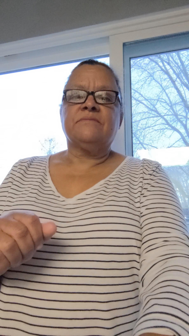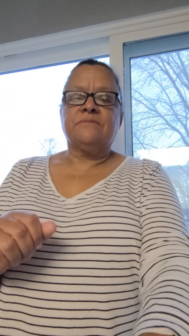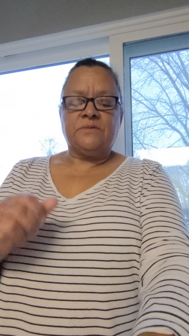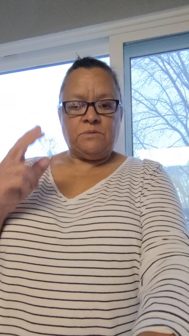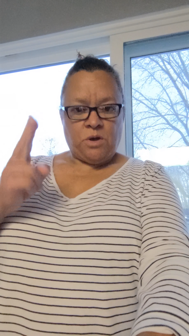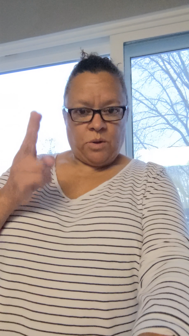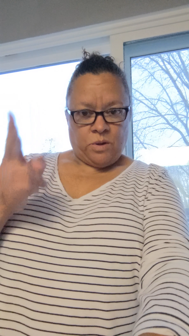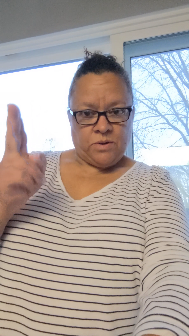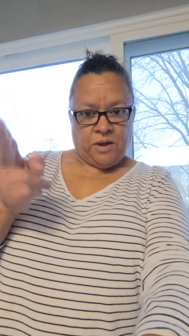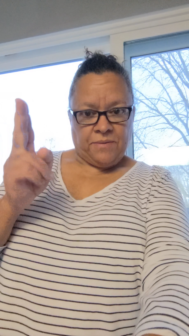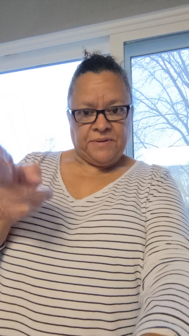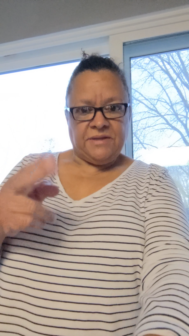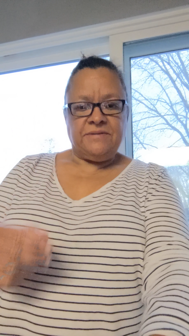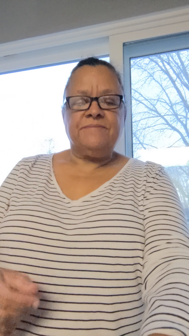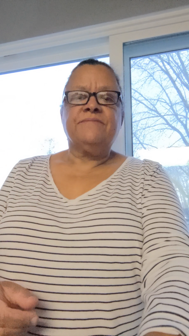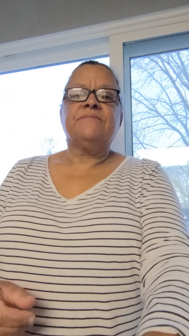hurry